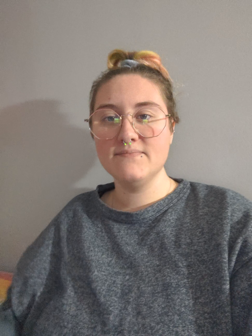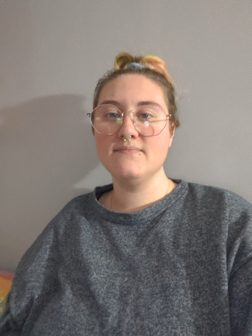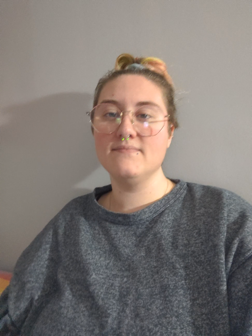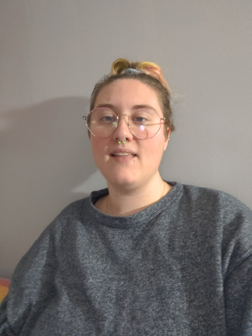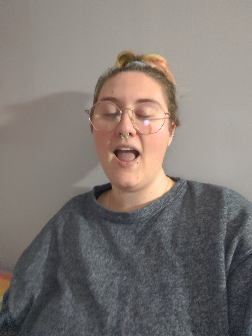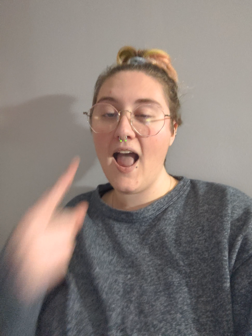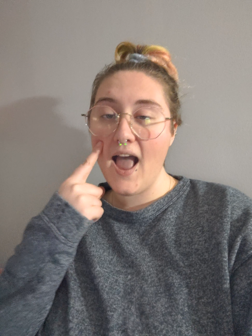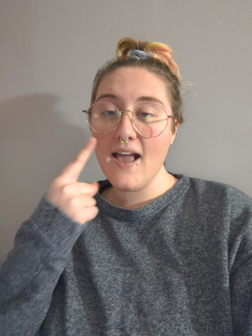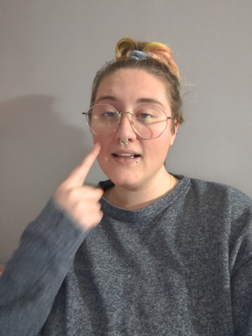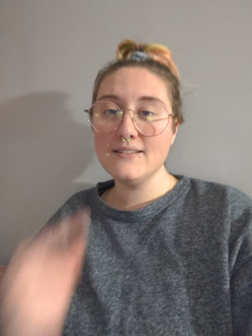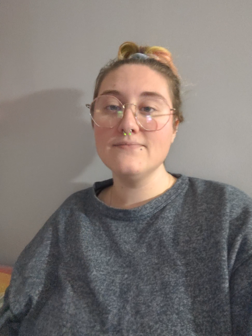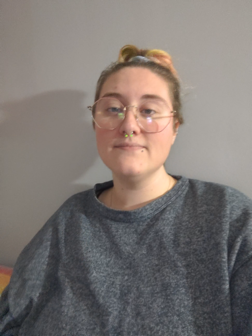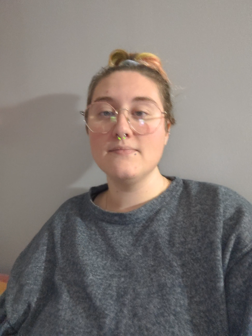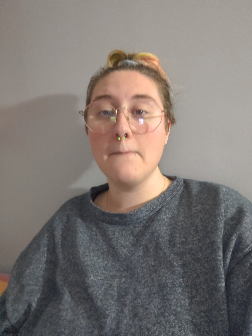eye